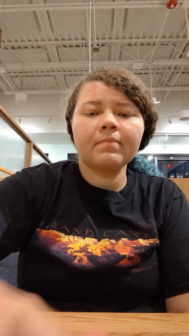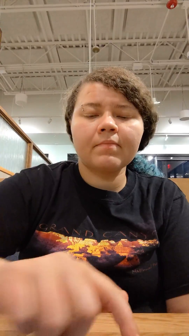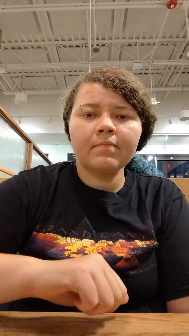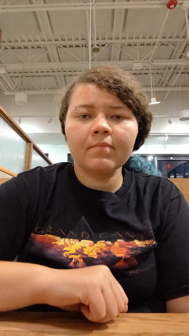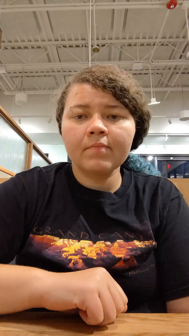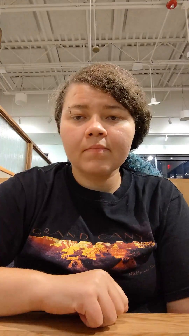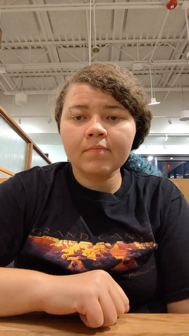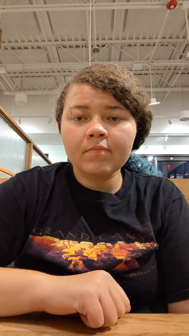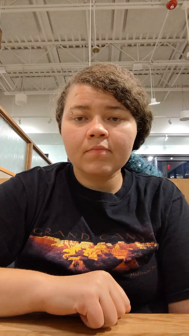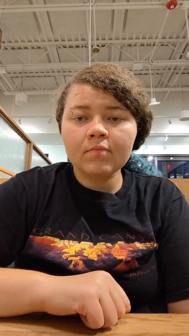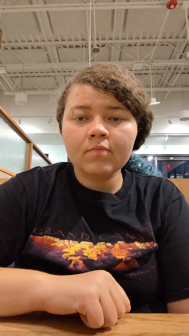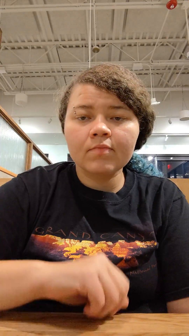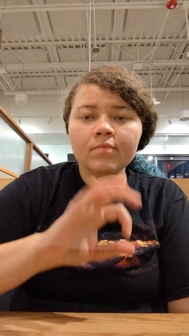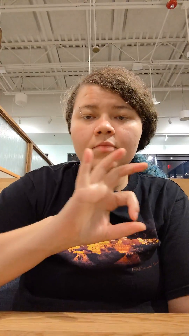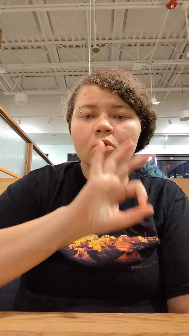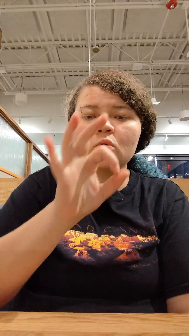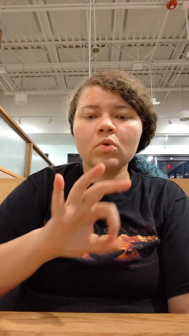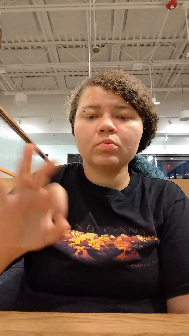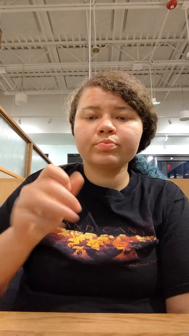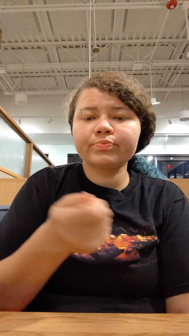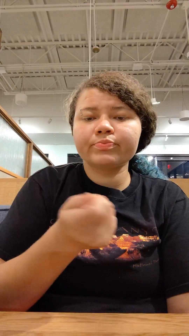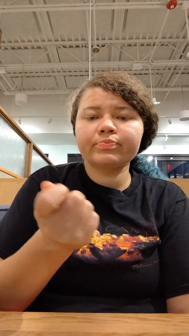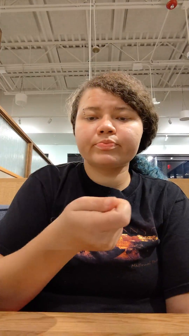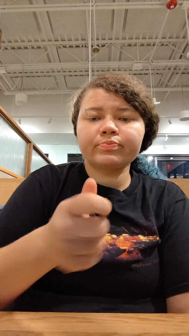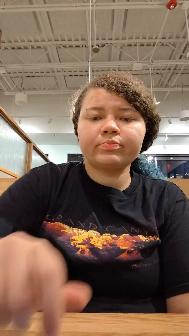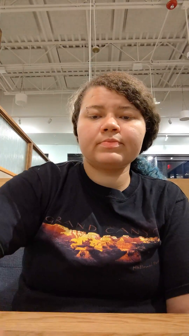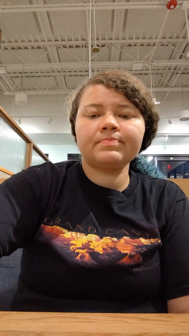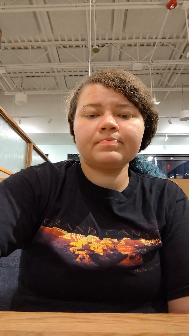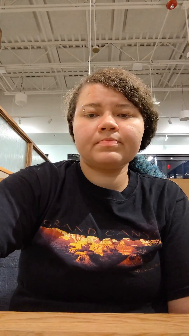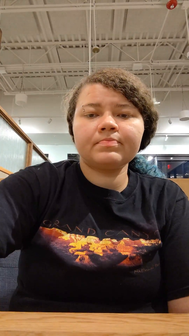hose